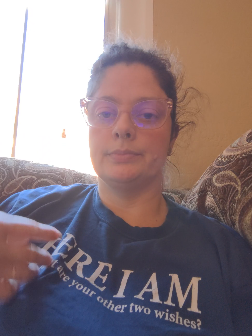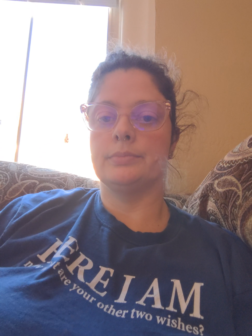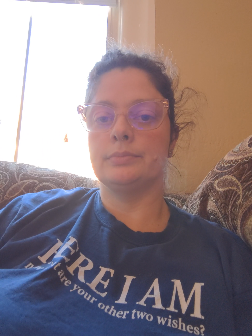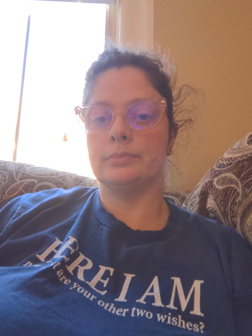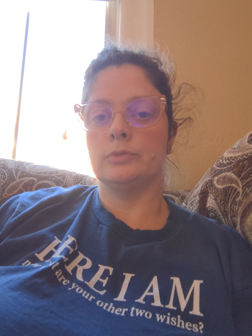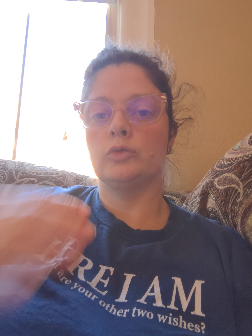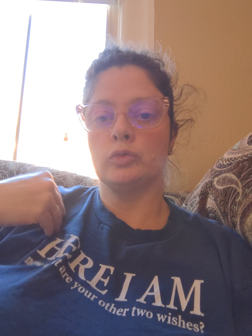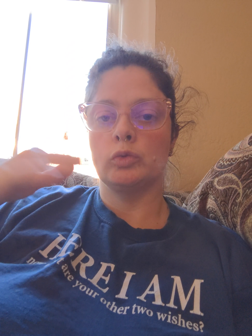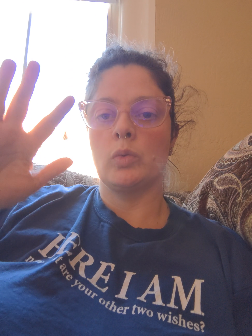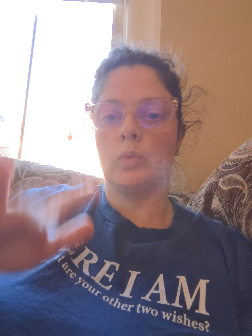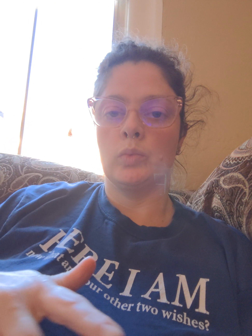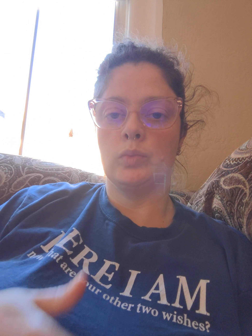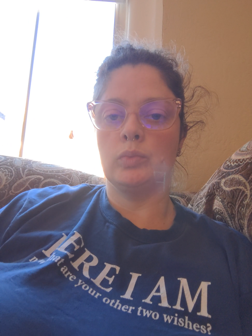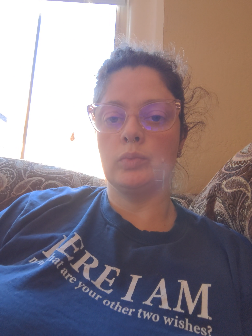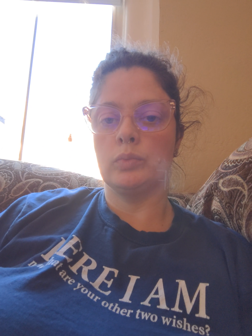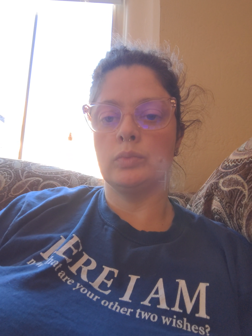snow